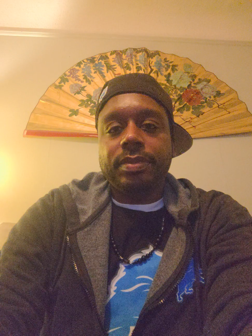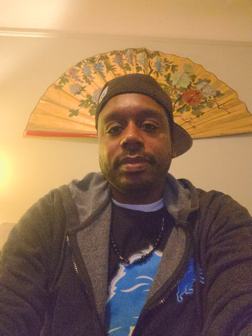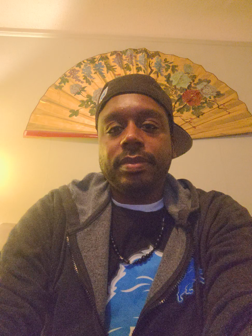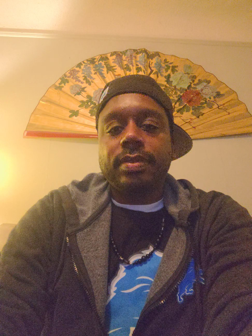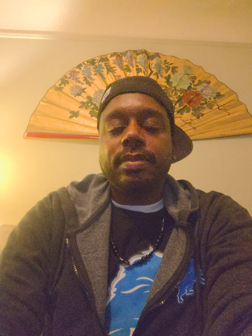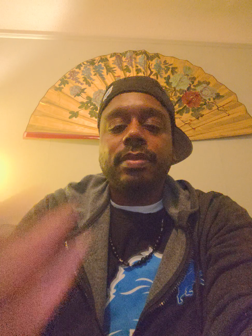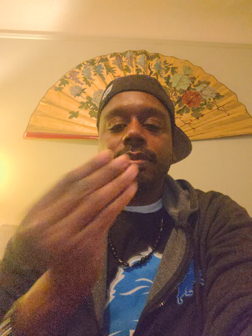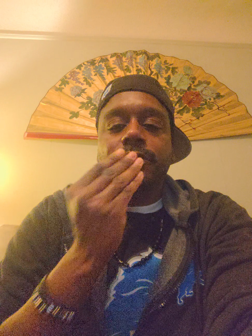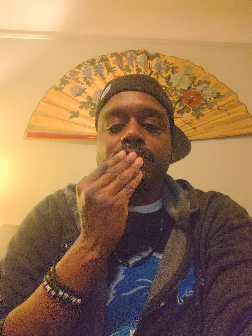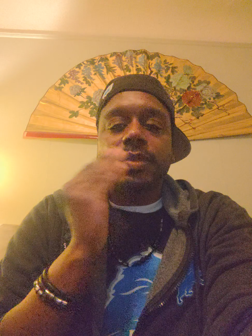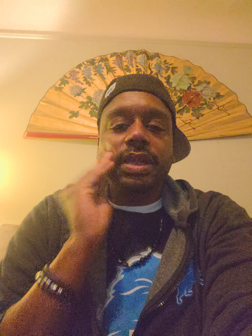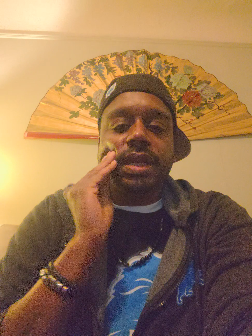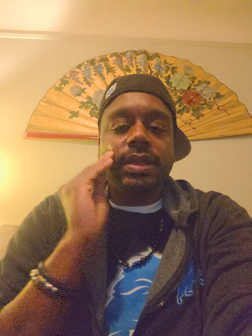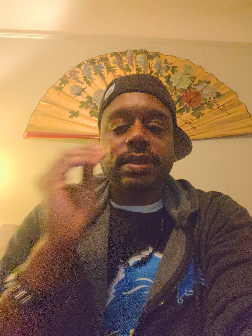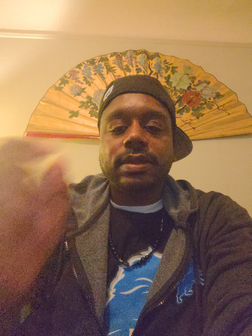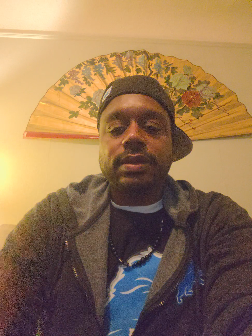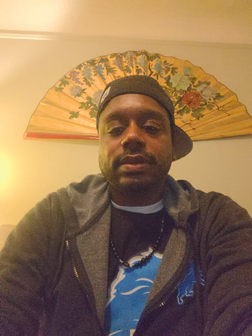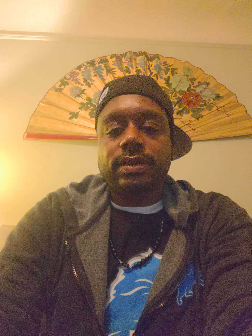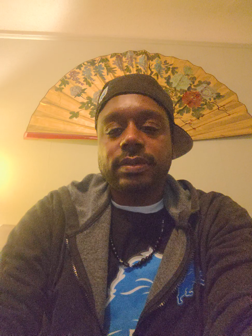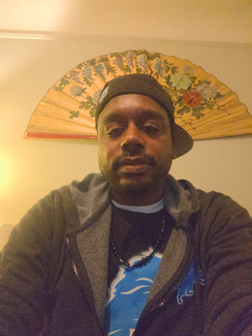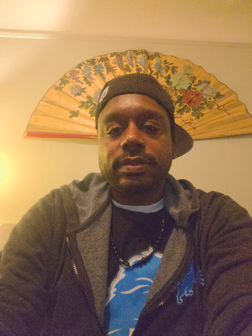kiss